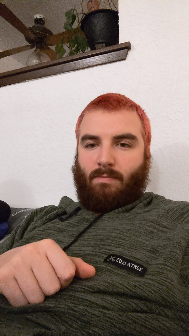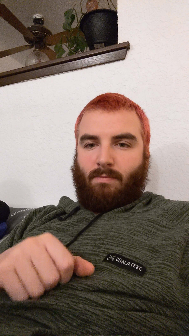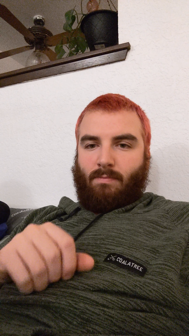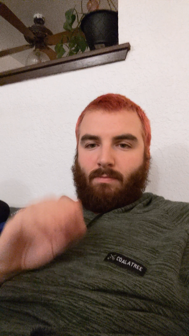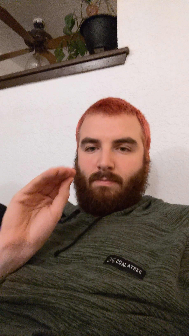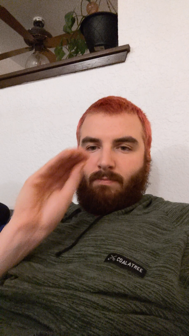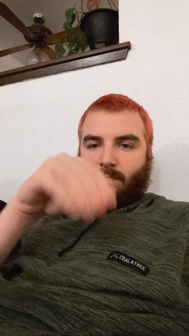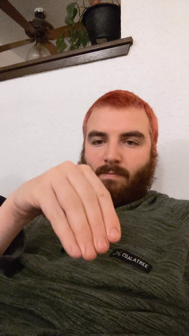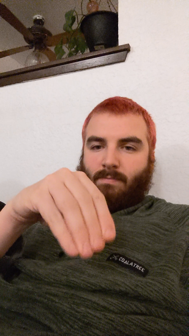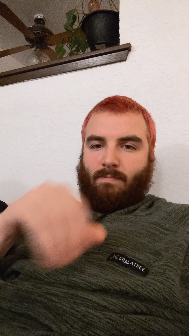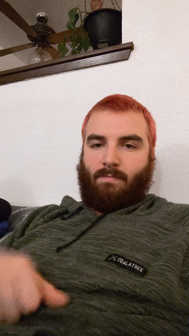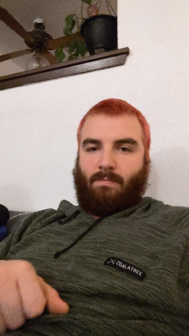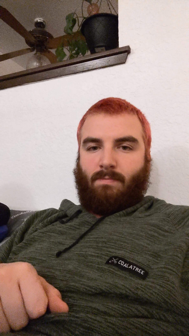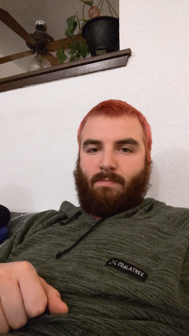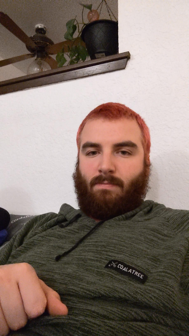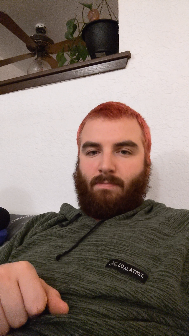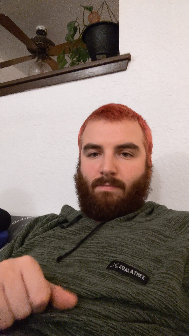put